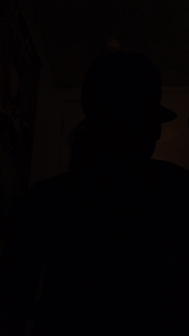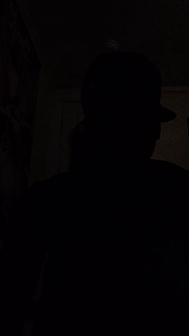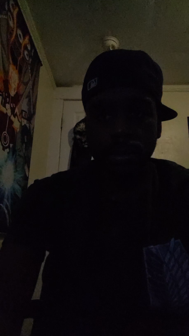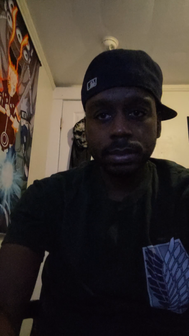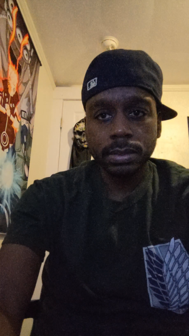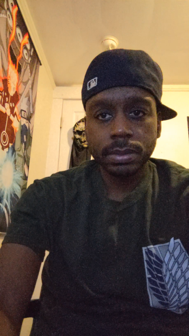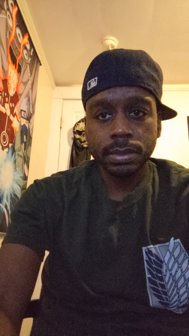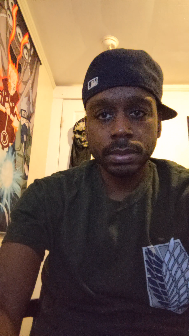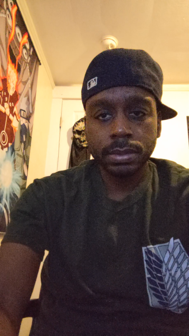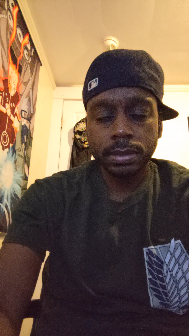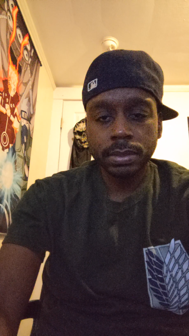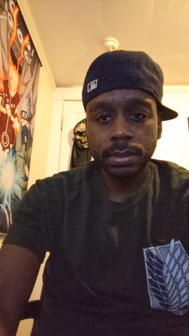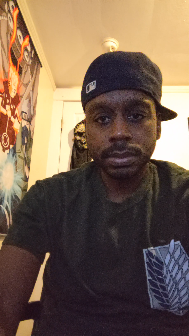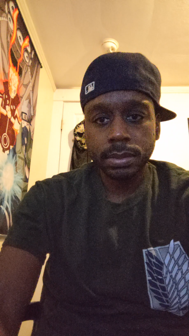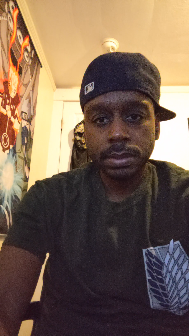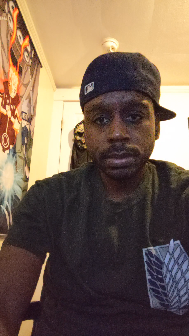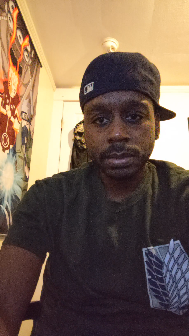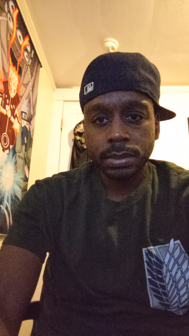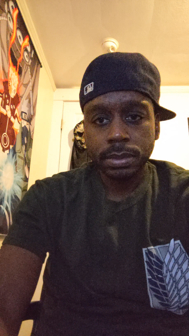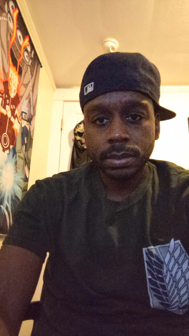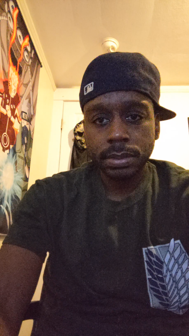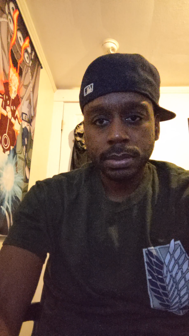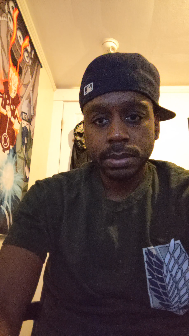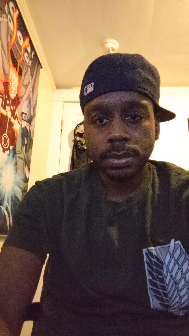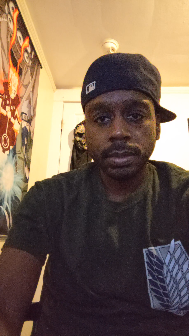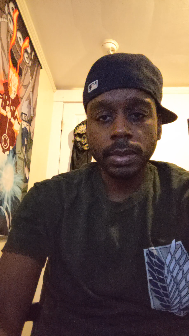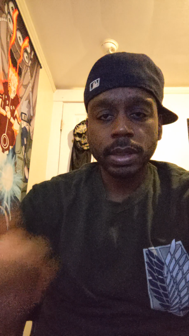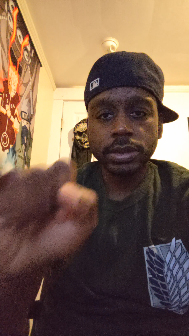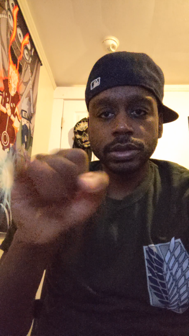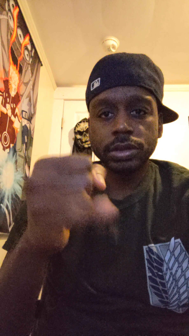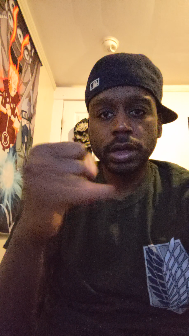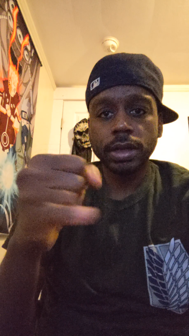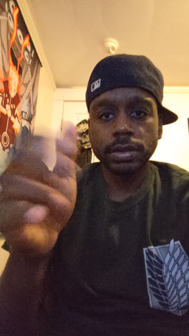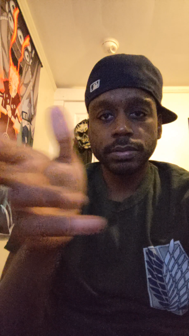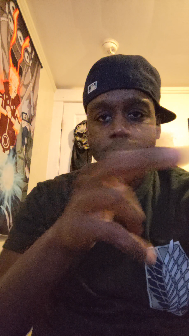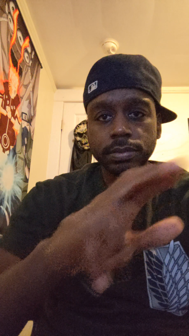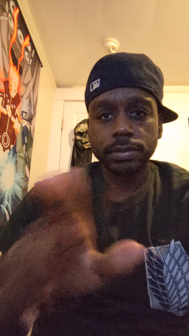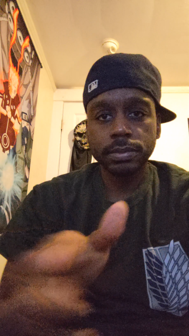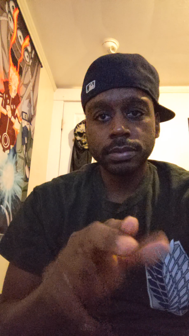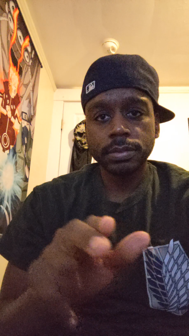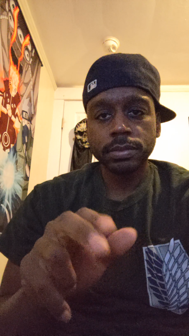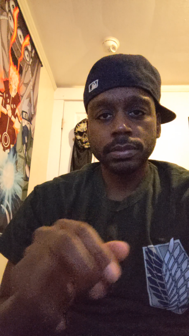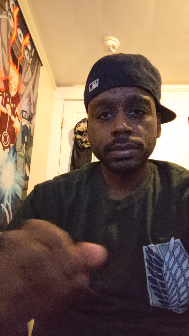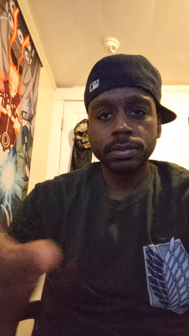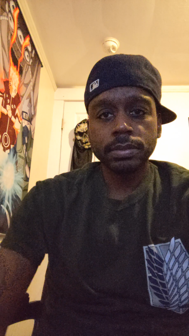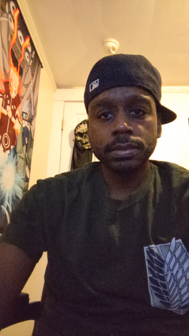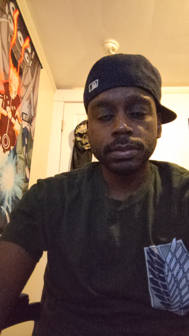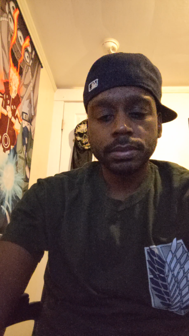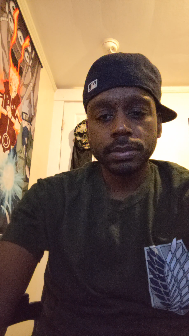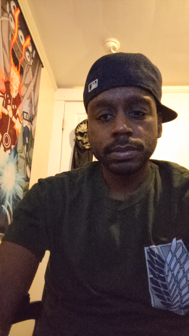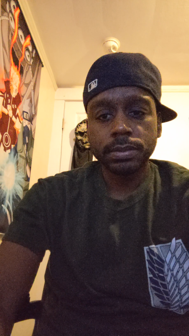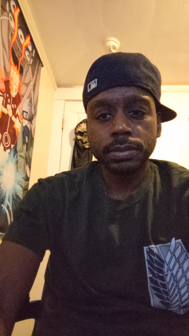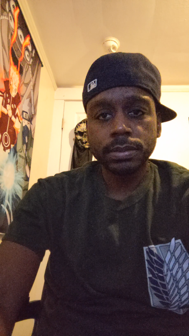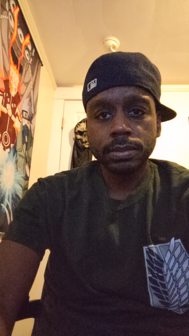jelly